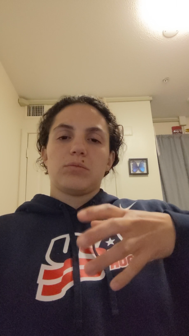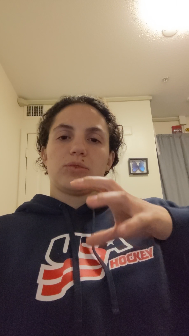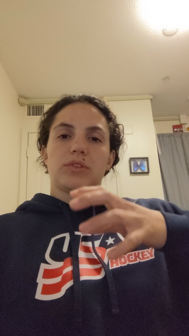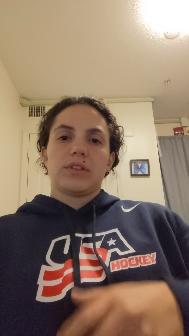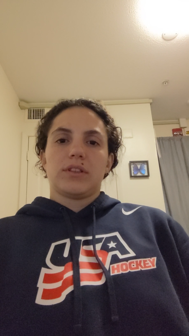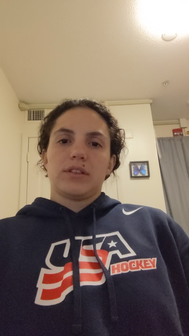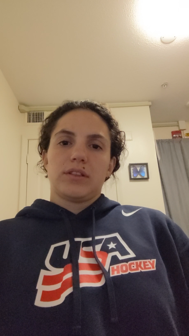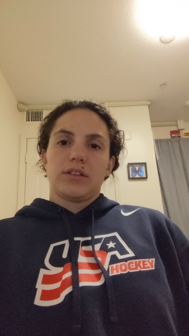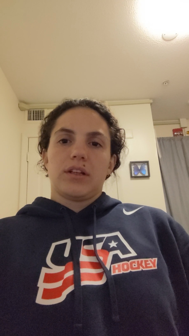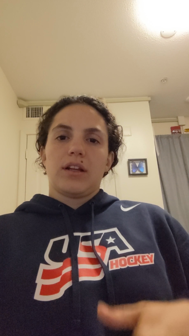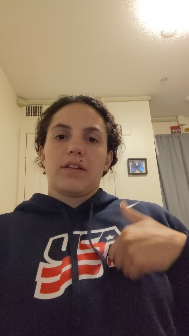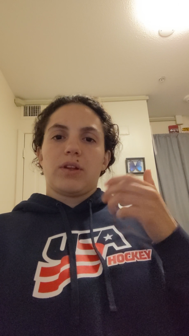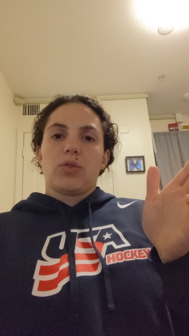living room